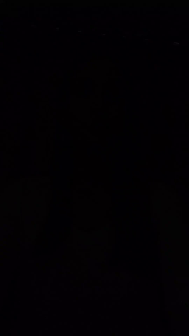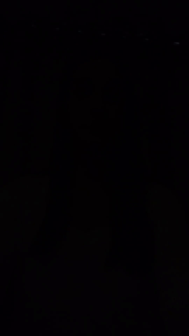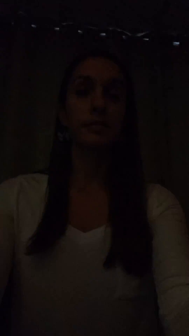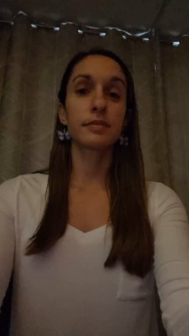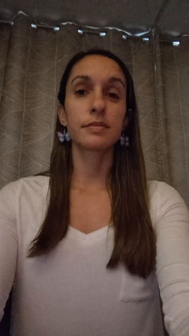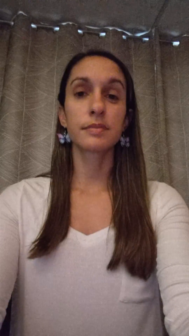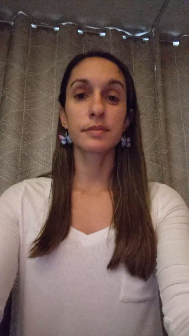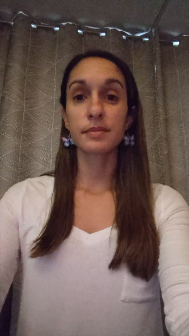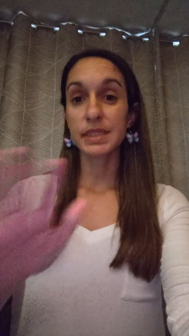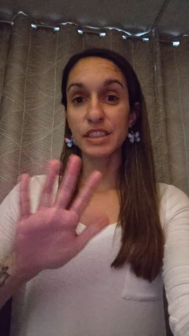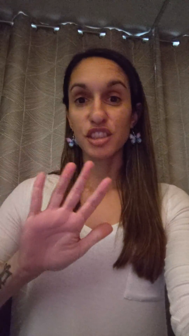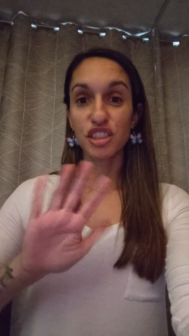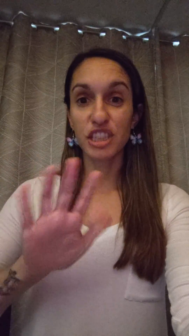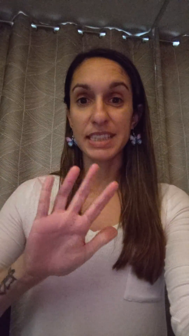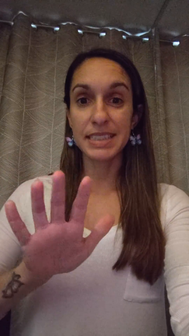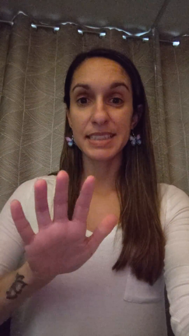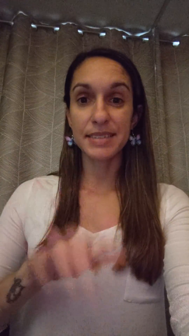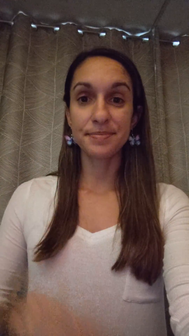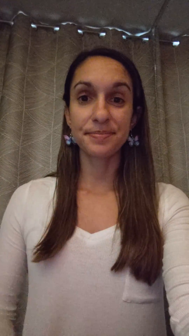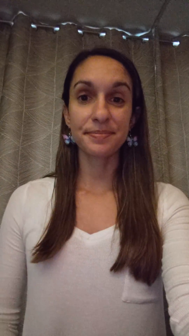cheese